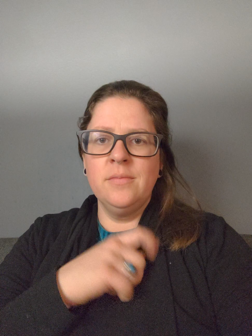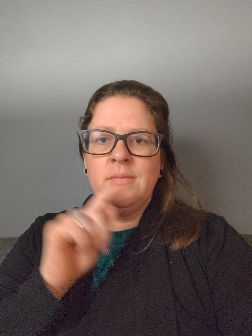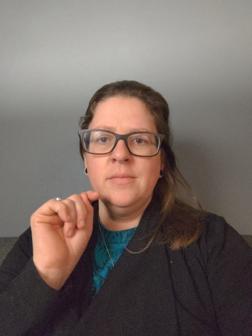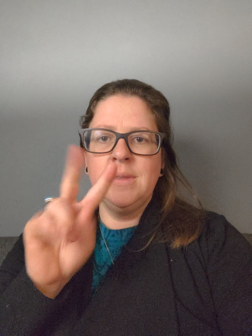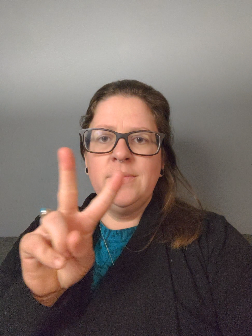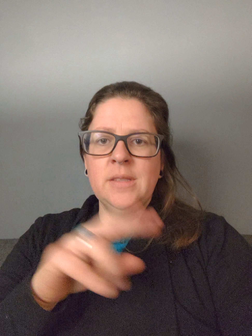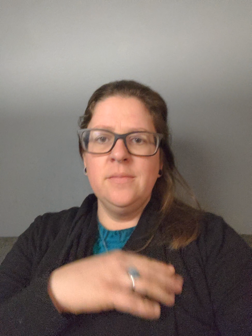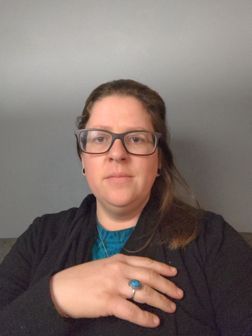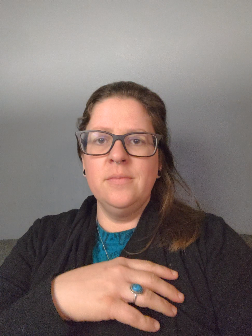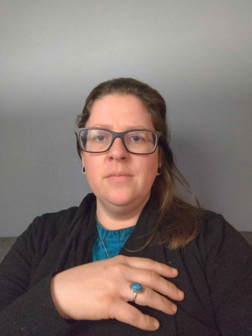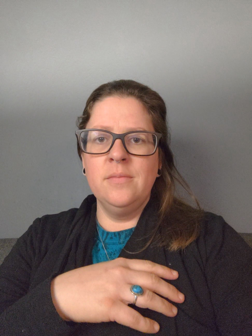TV